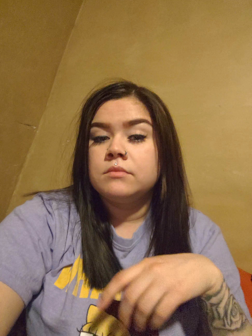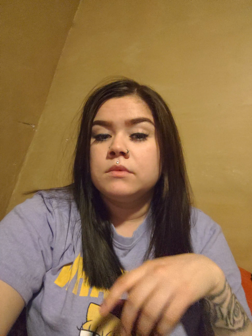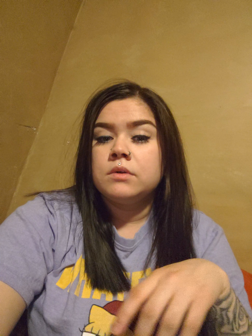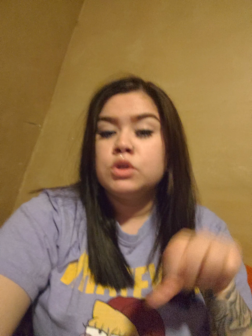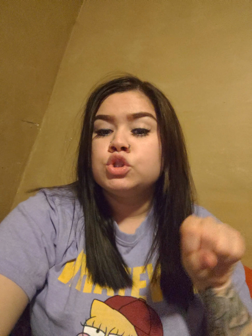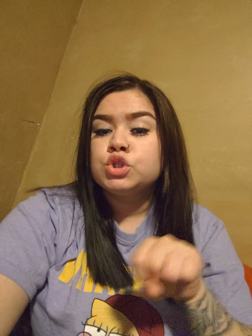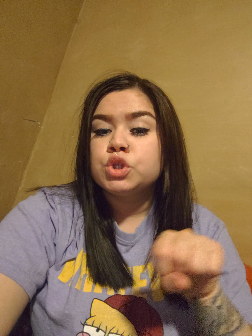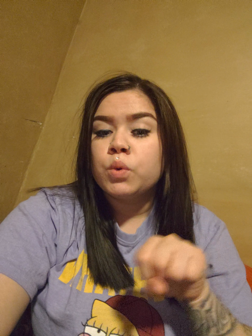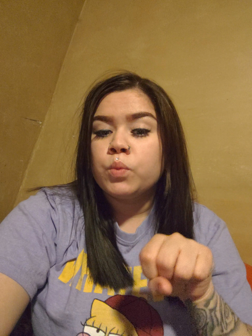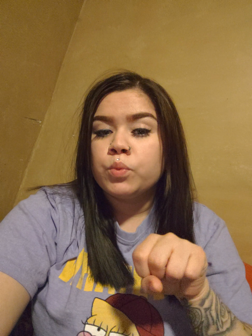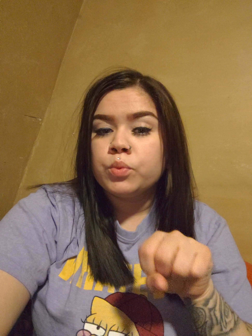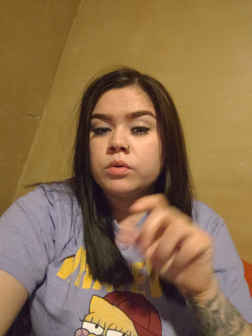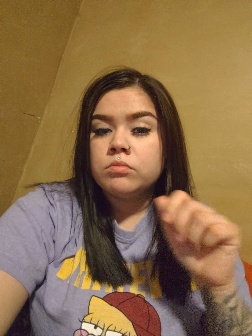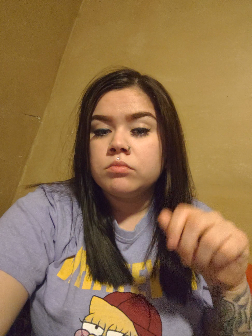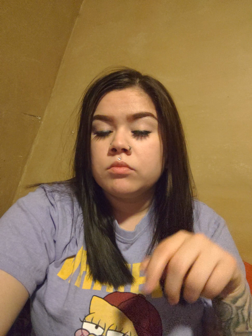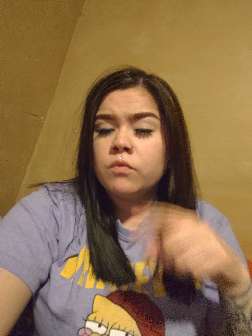shoe